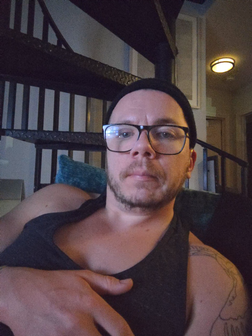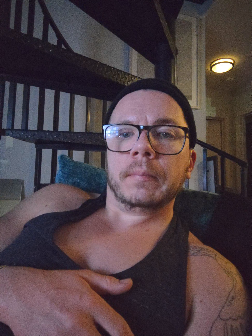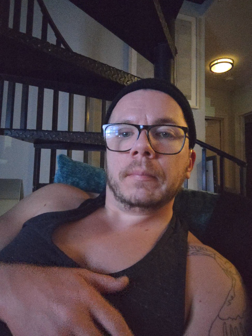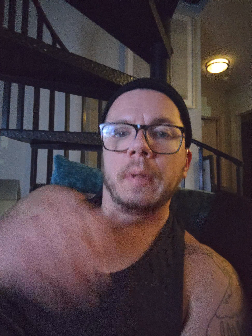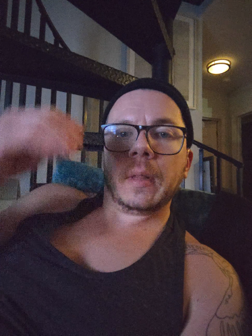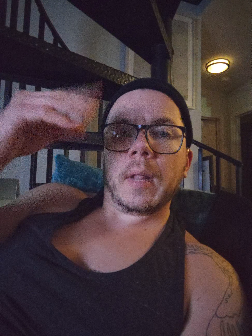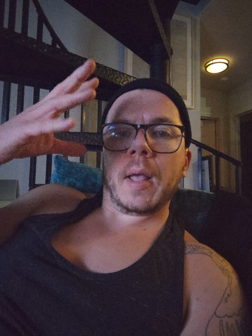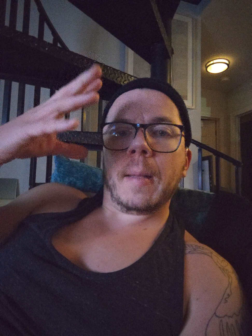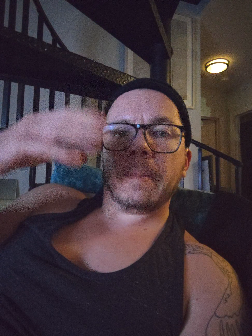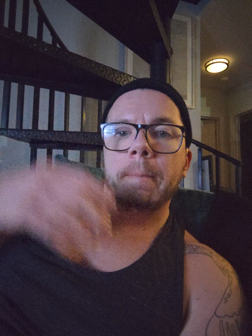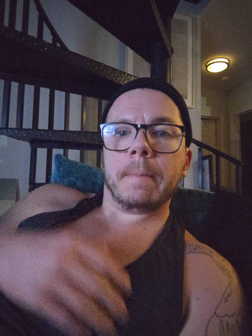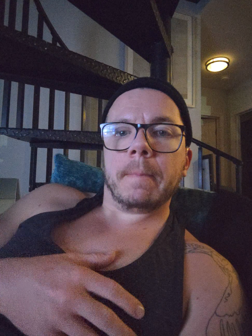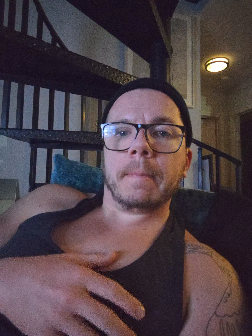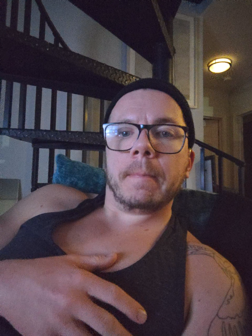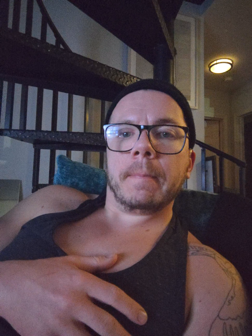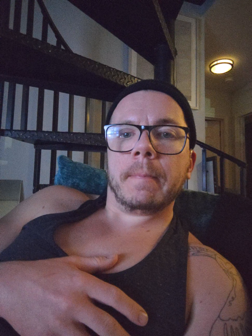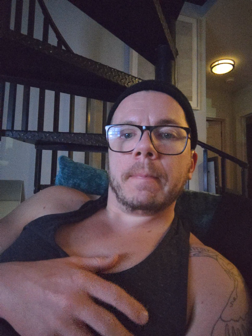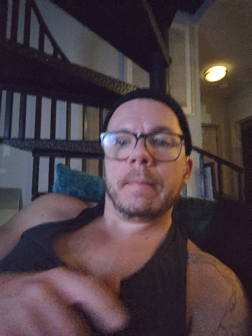lamp